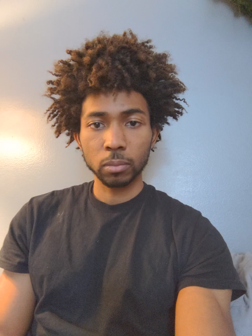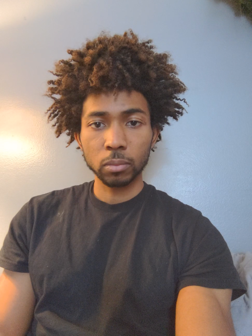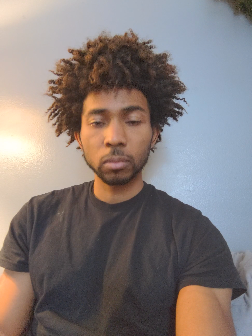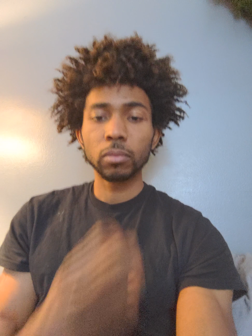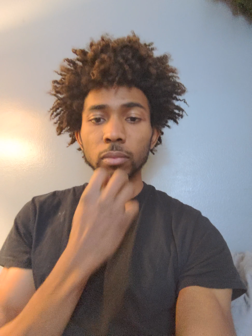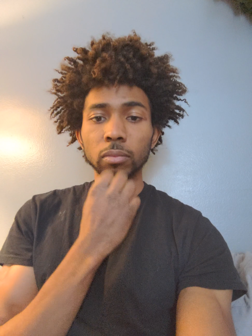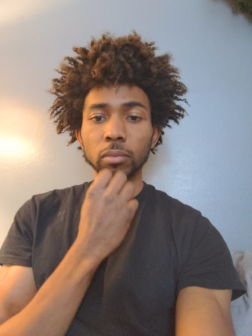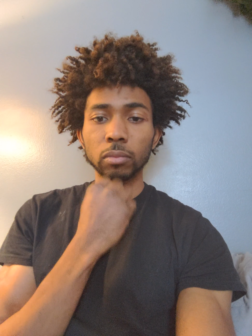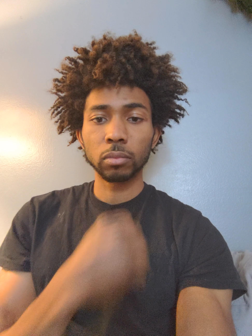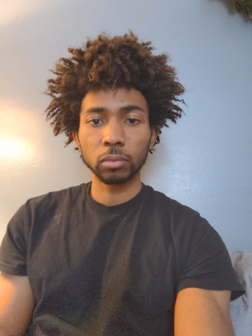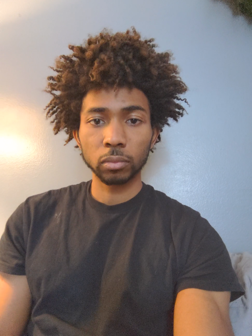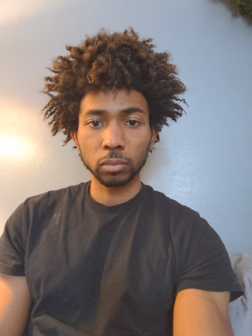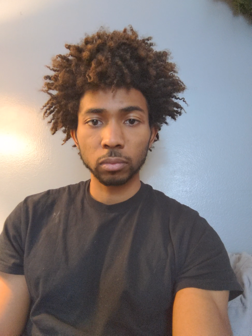underwear